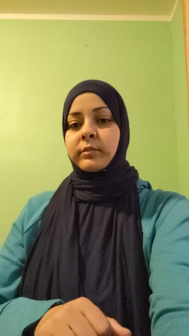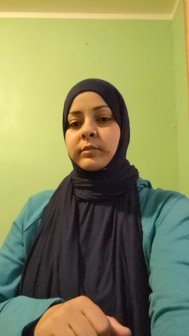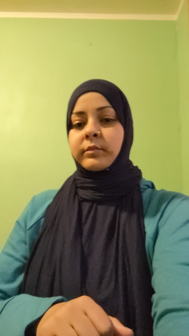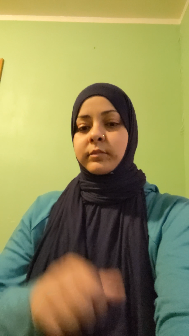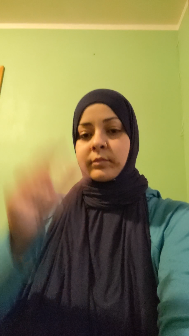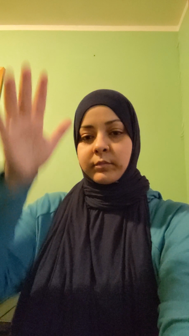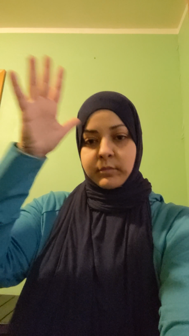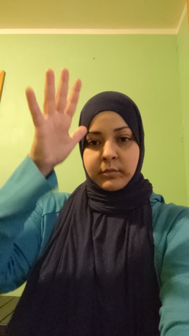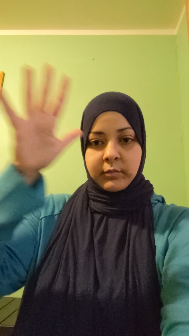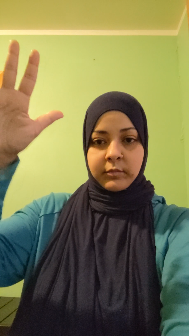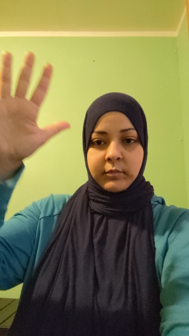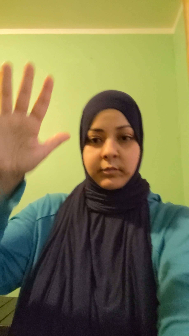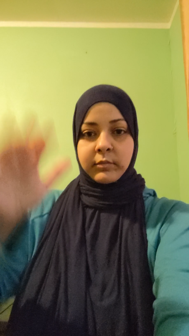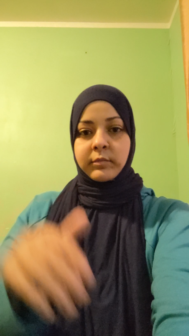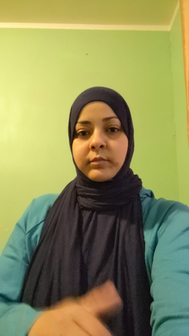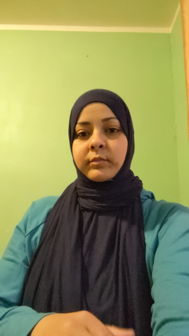deer